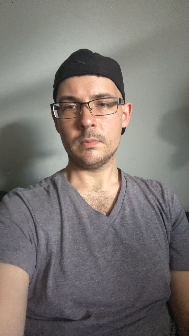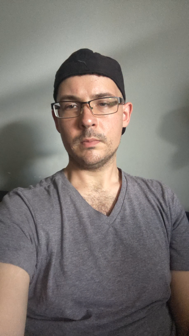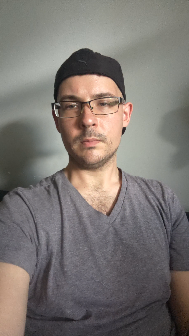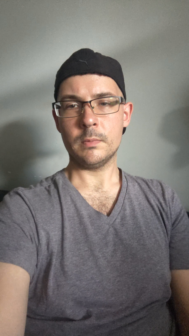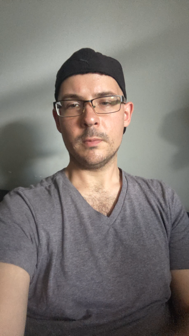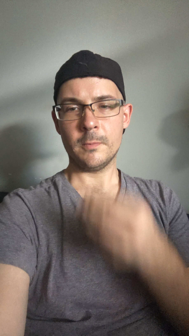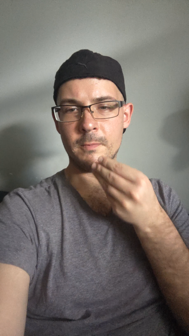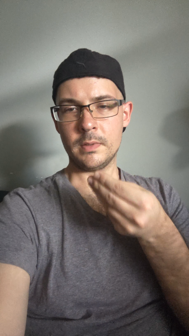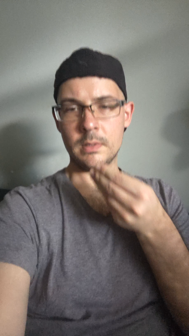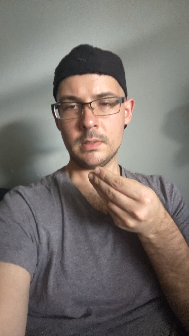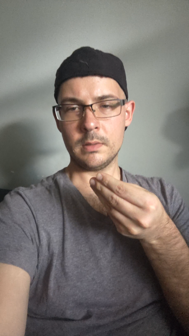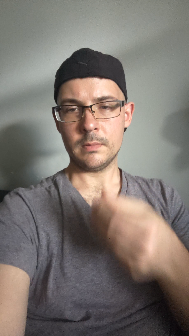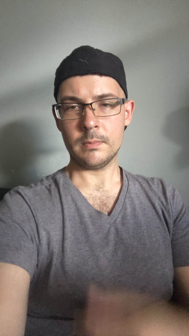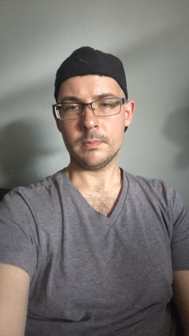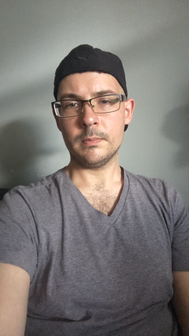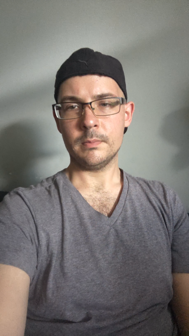feed